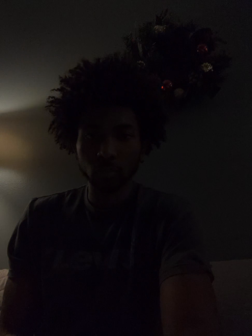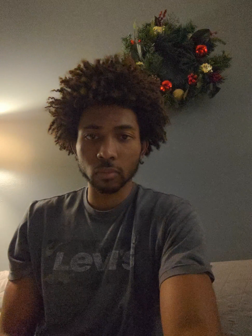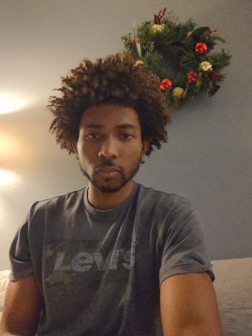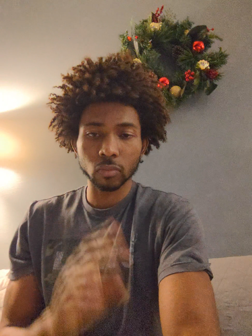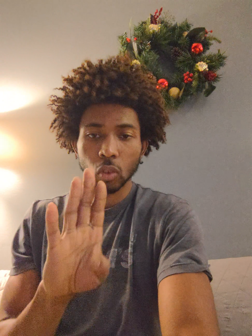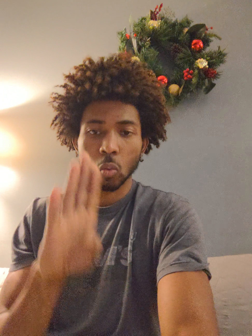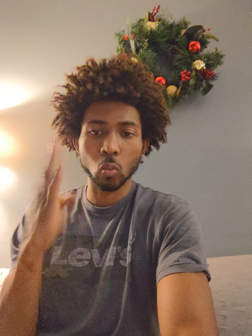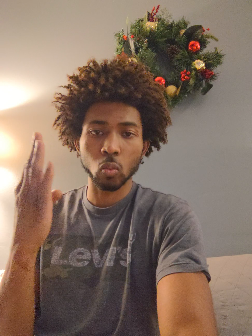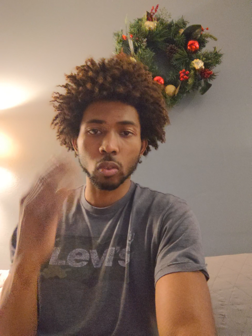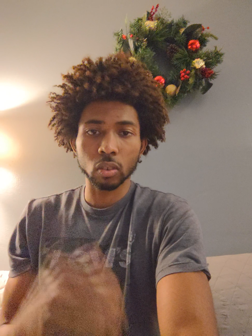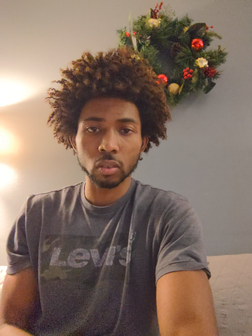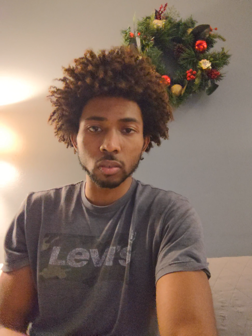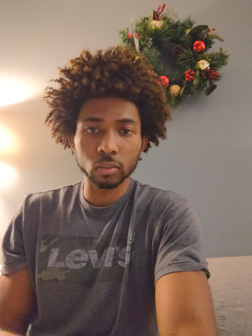open